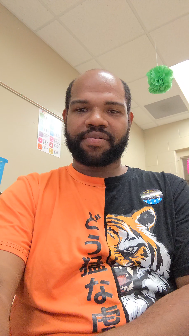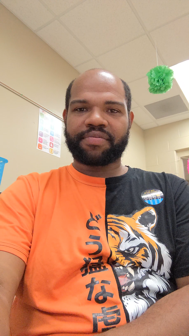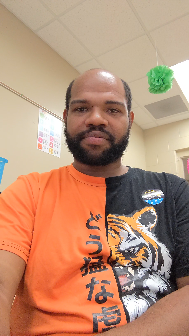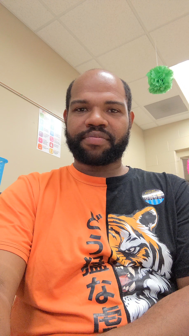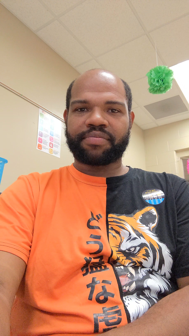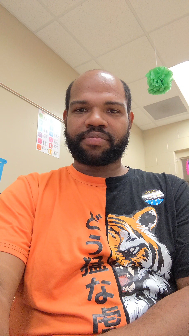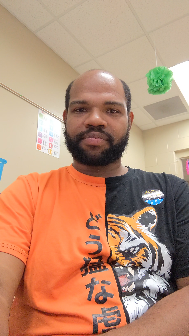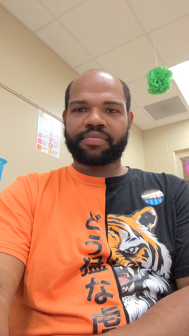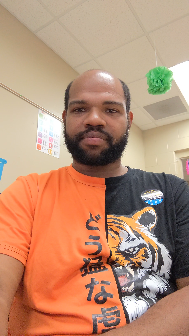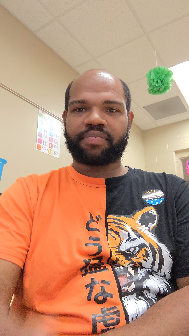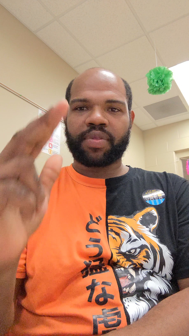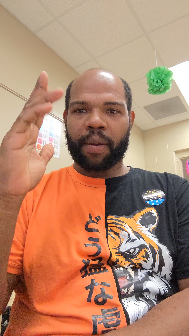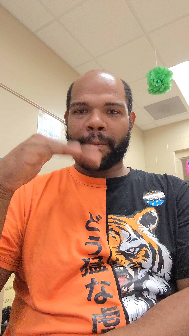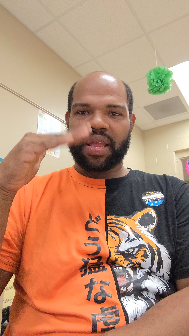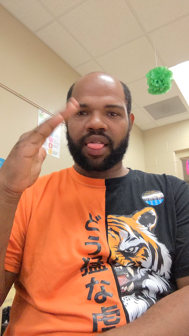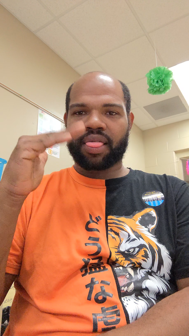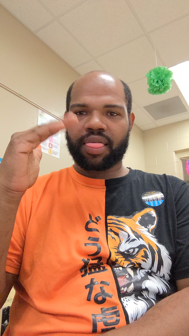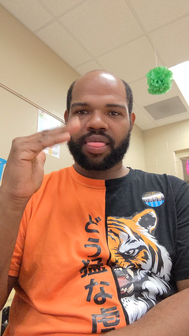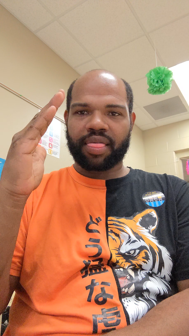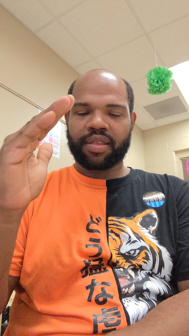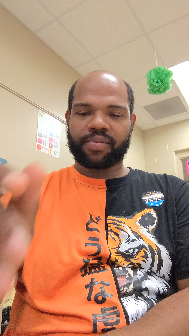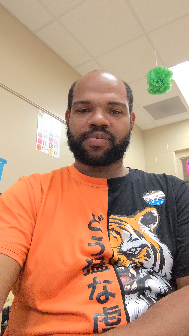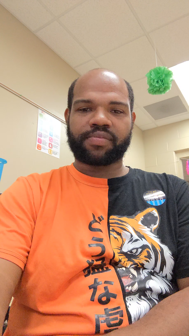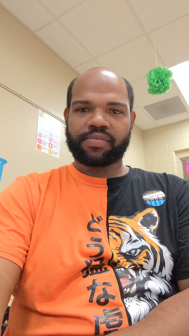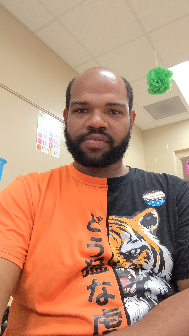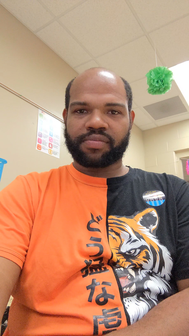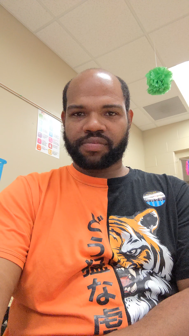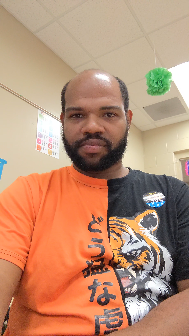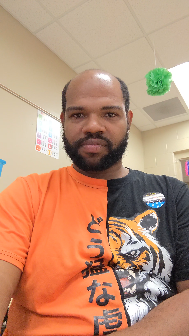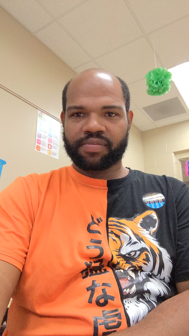build